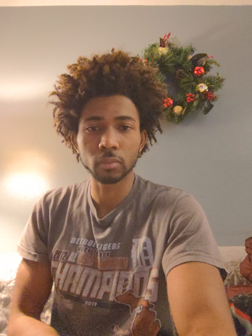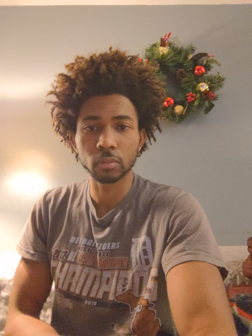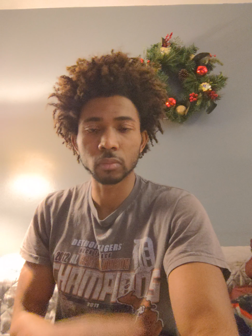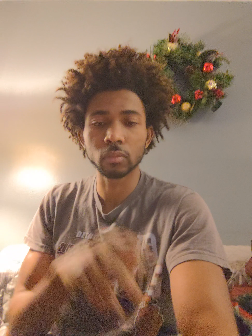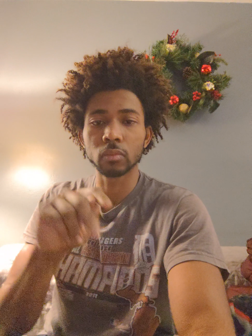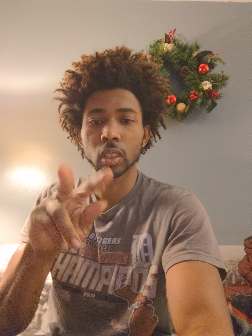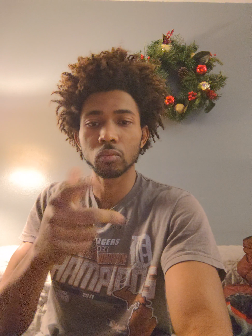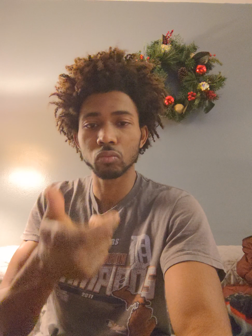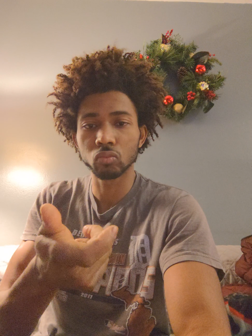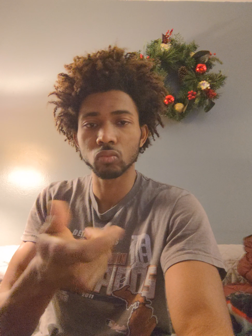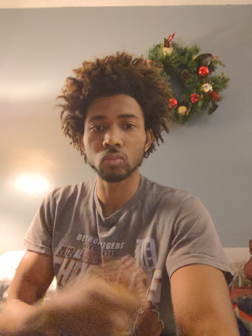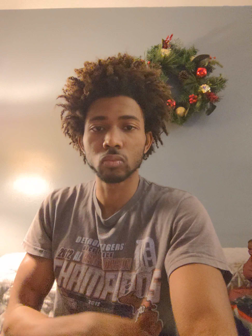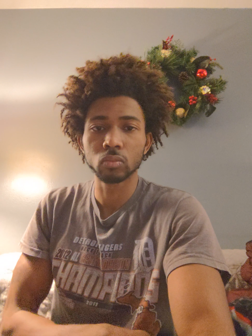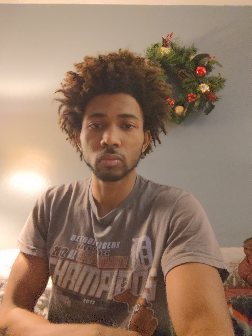TV